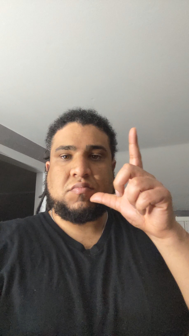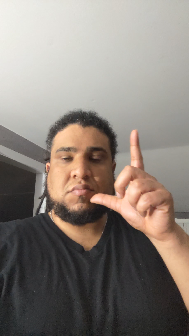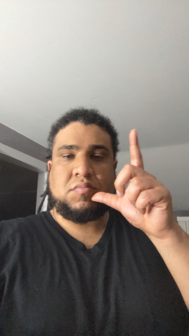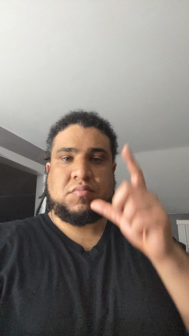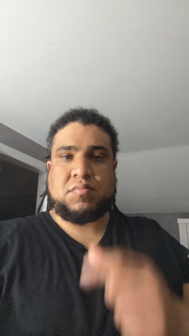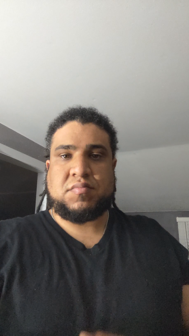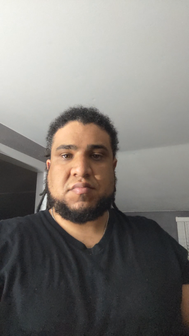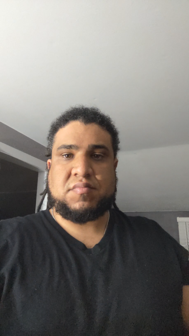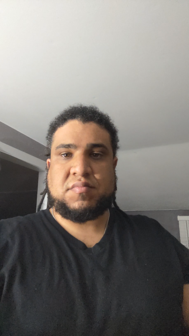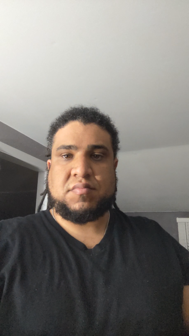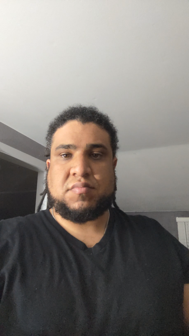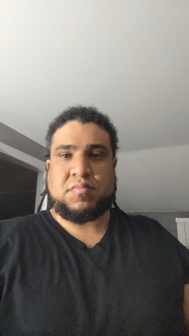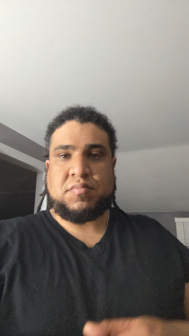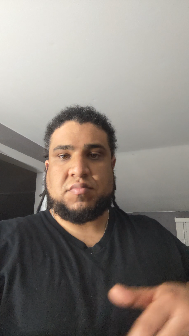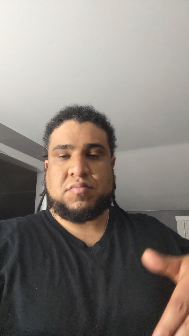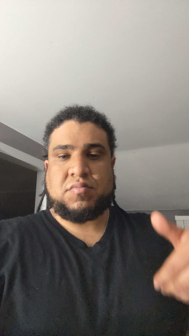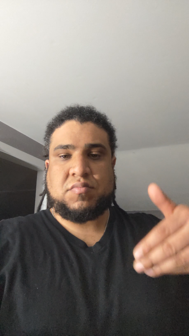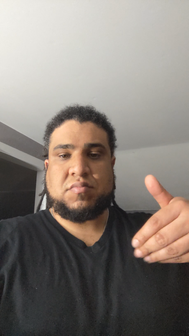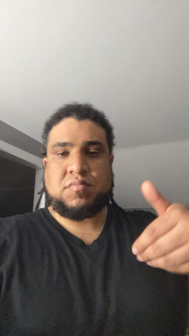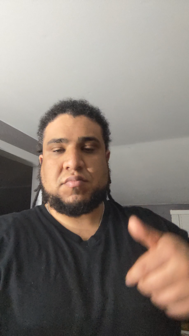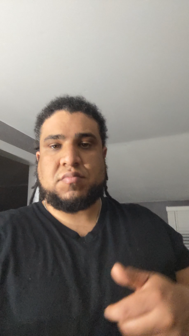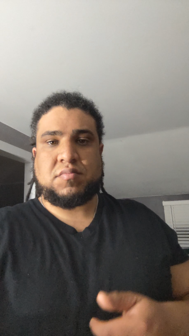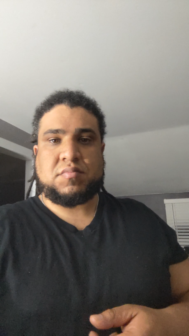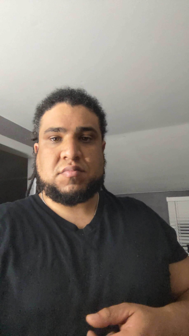shorts